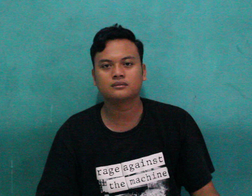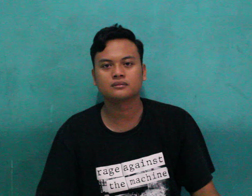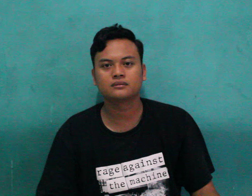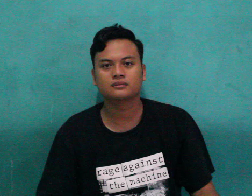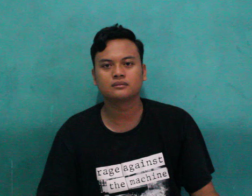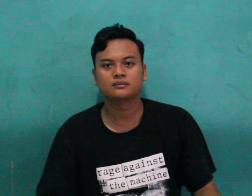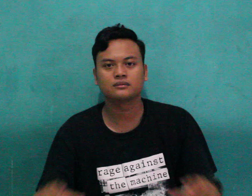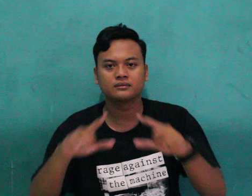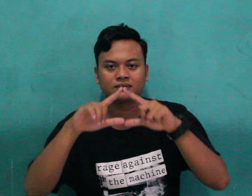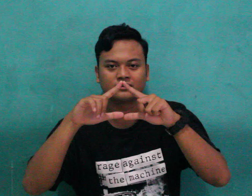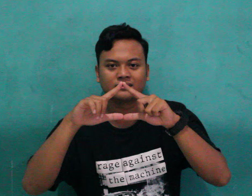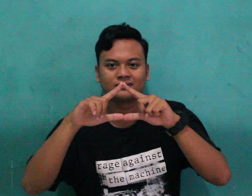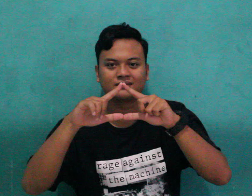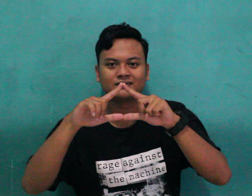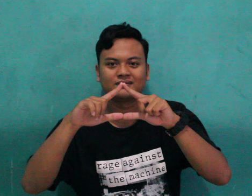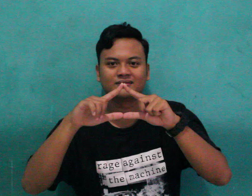A